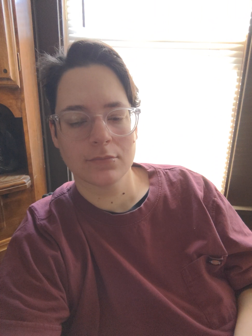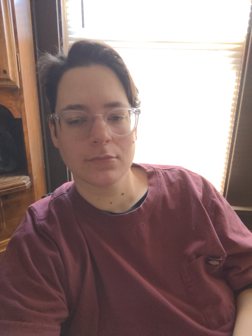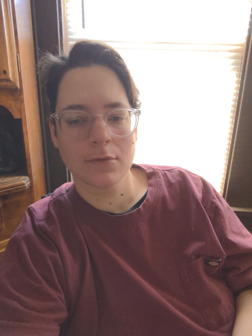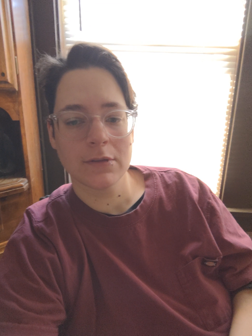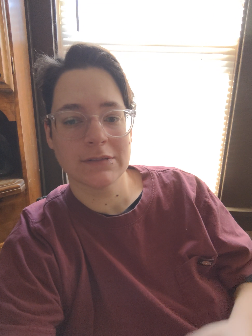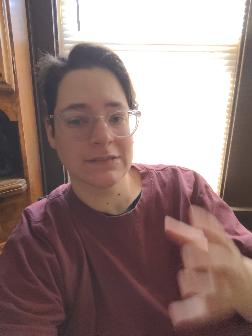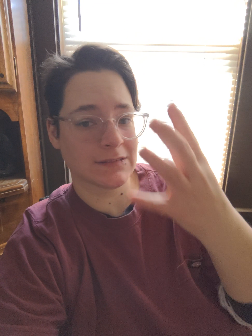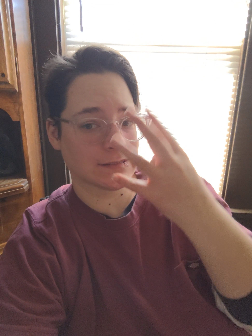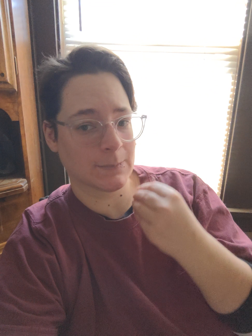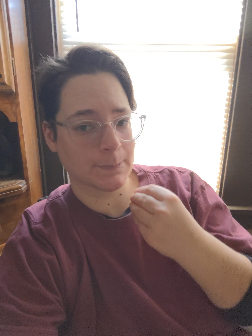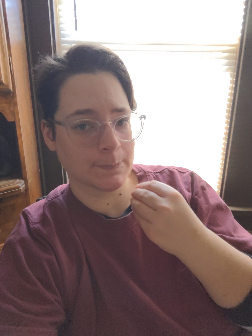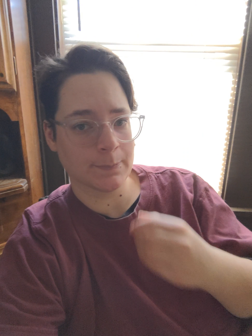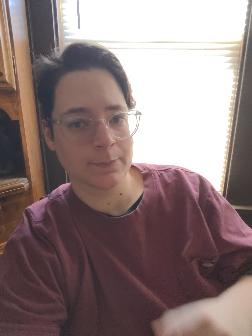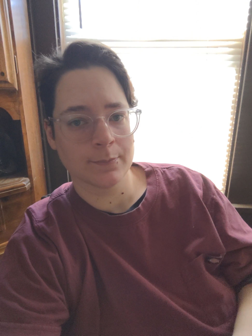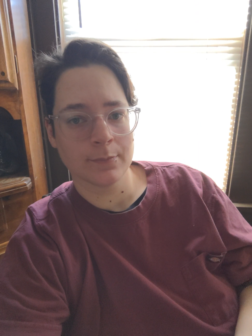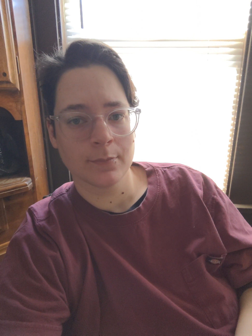sleep